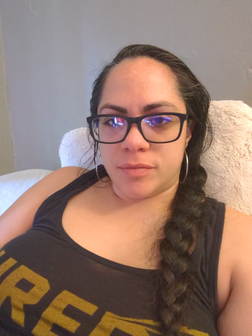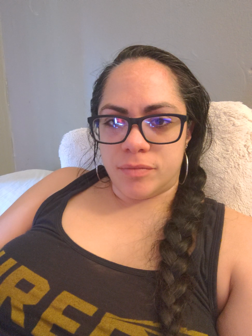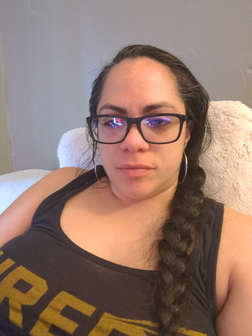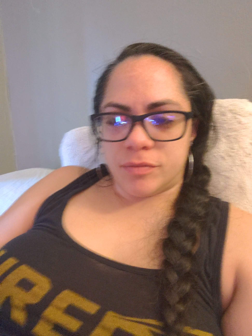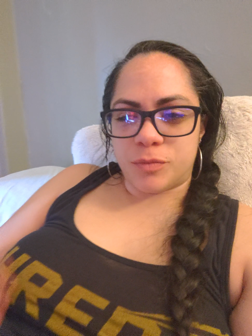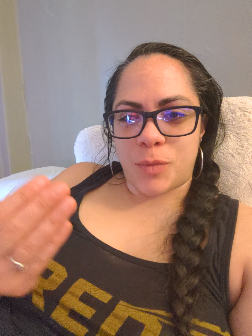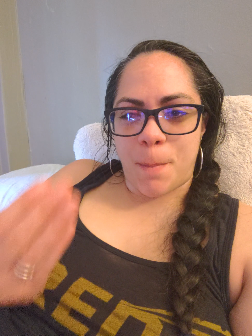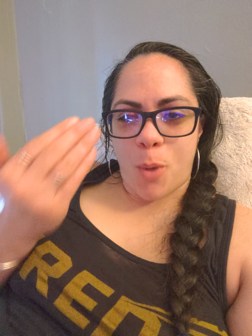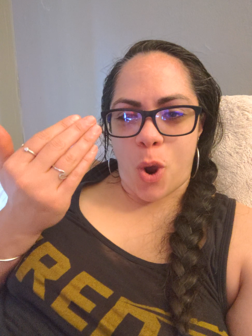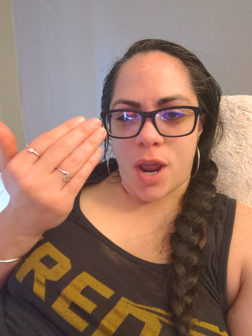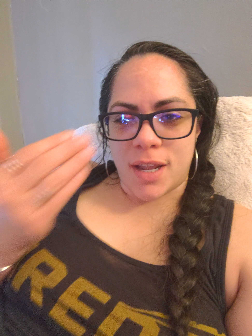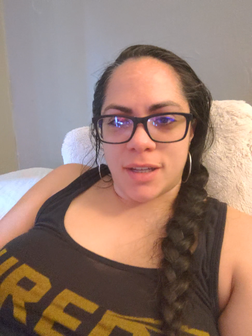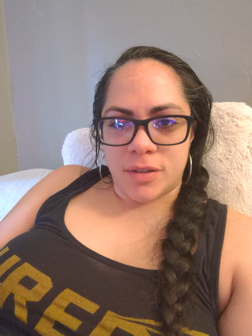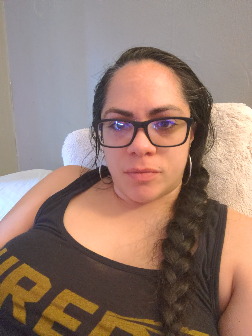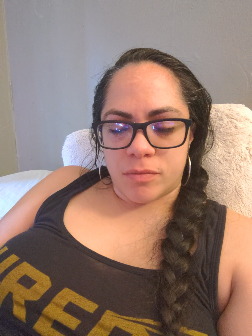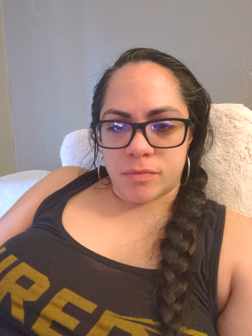morning